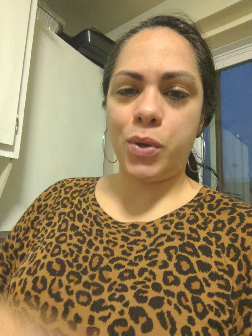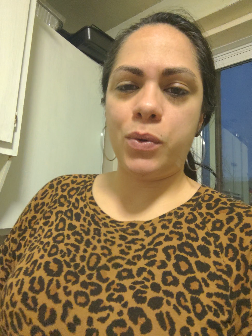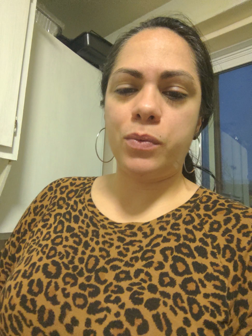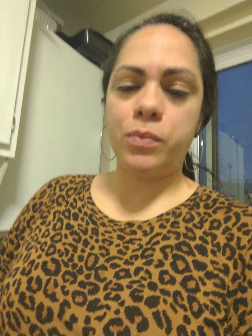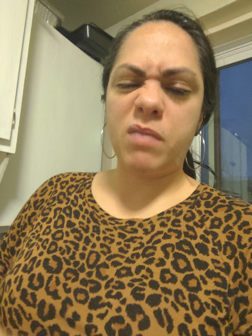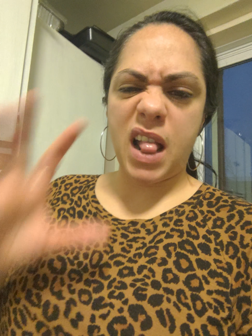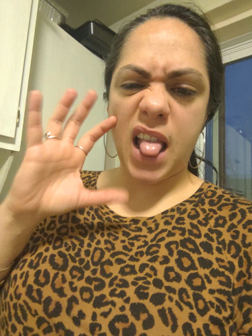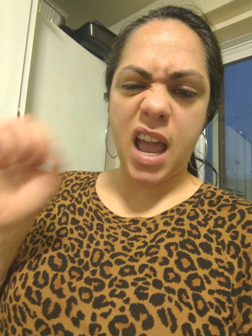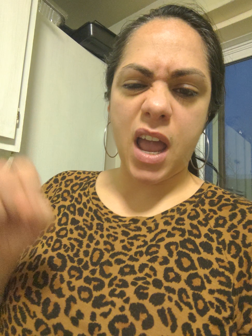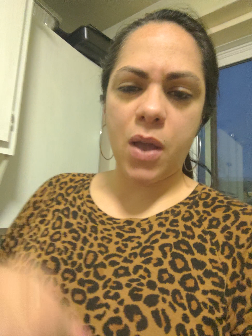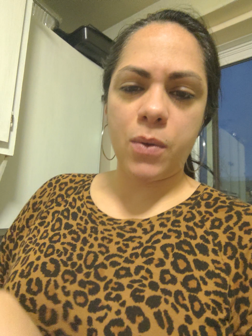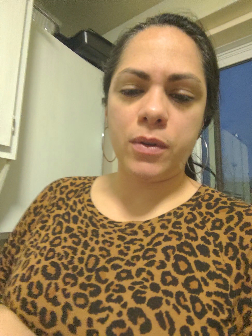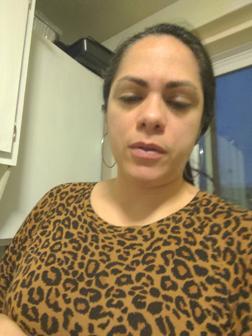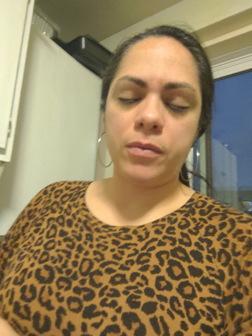loud